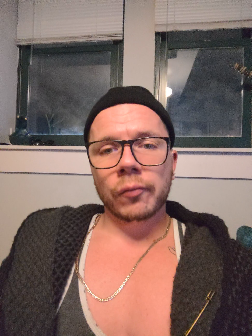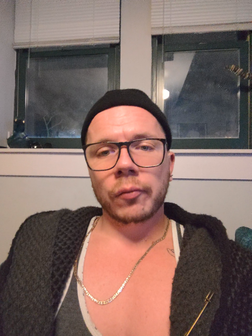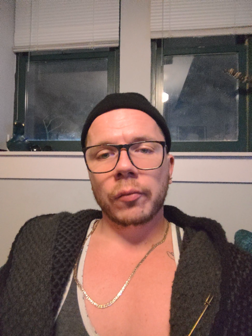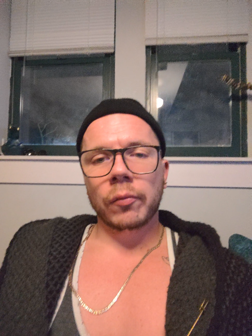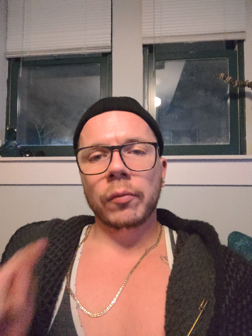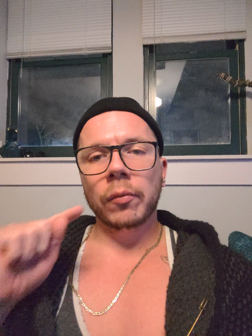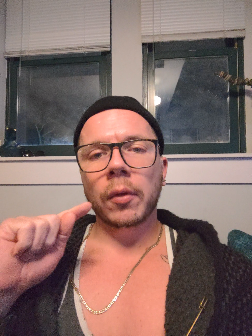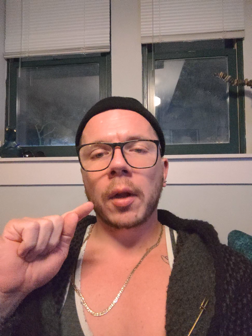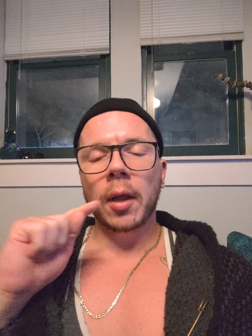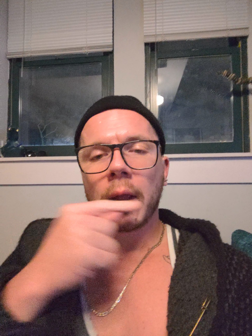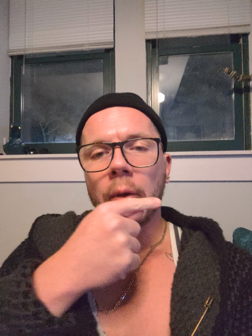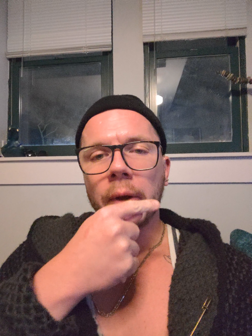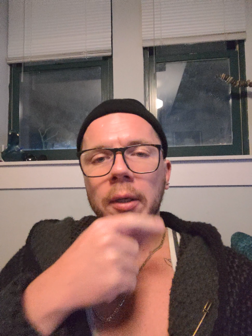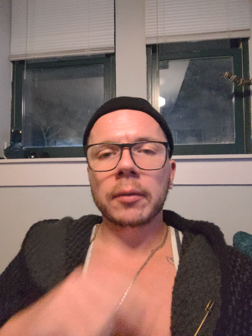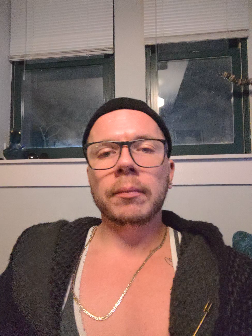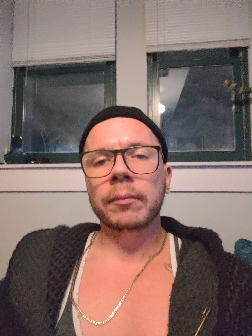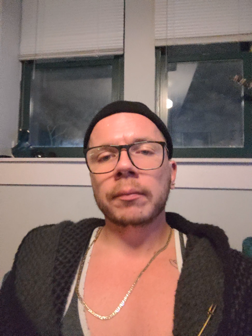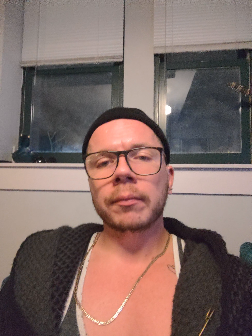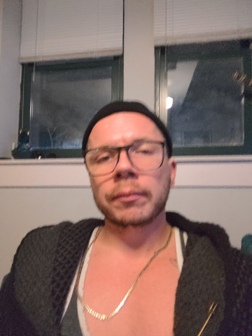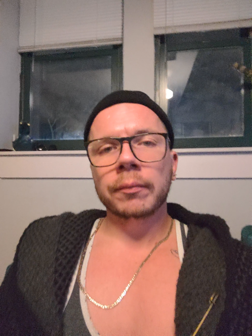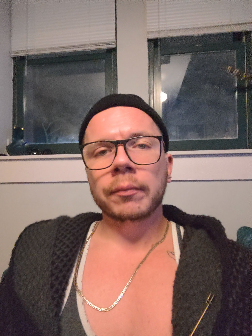carrot